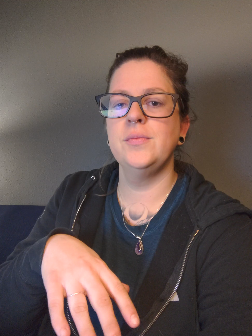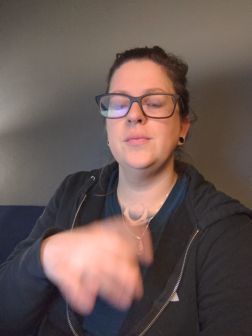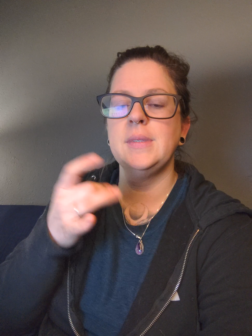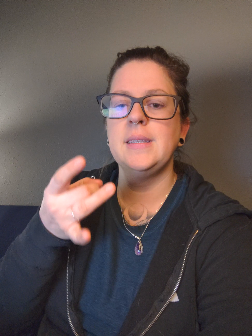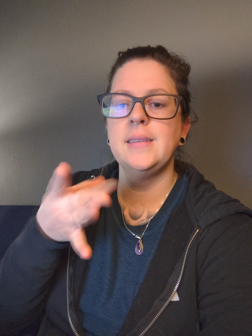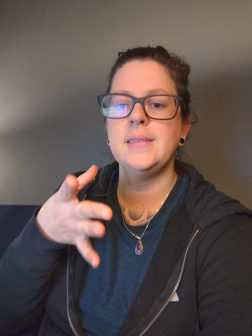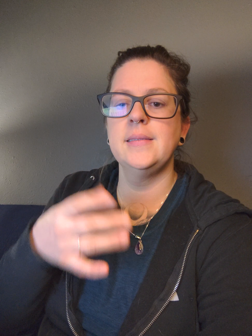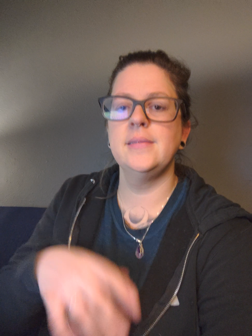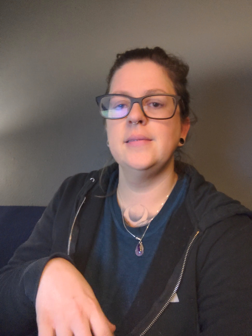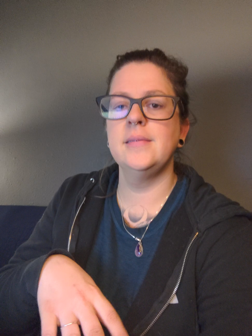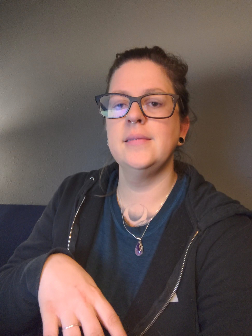hate